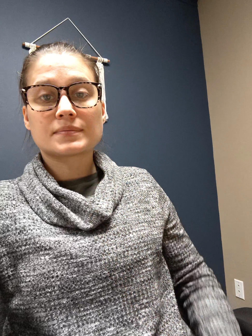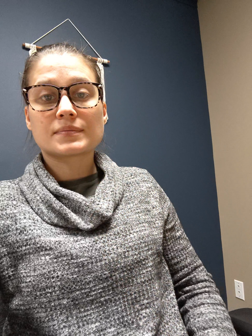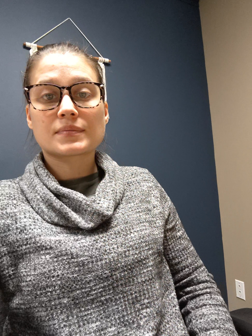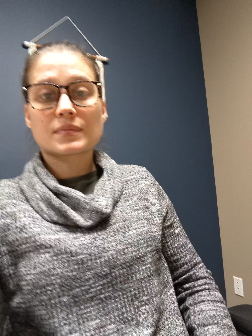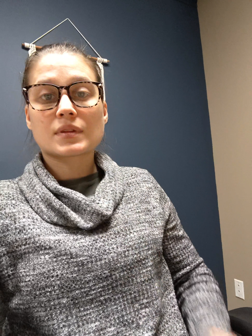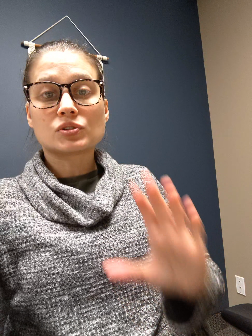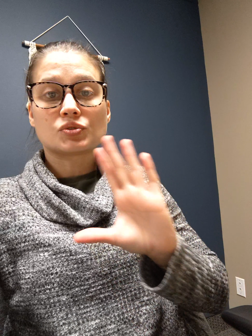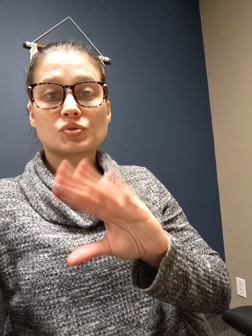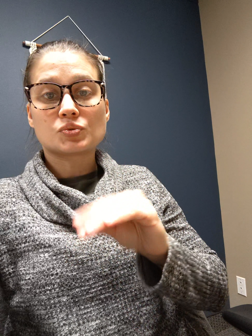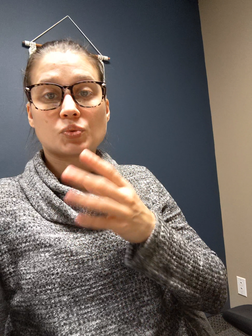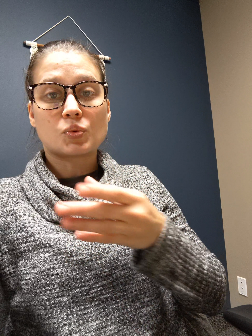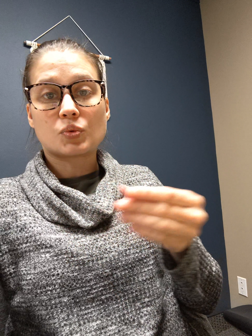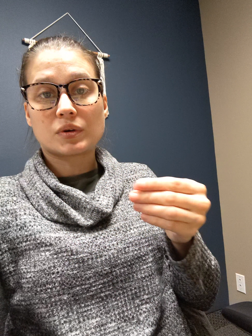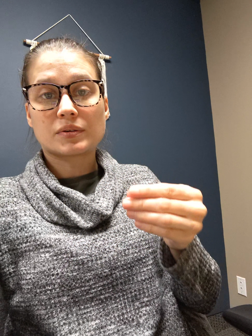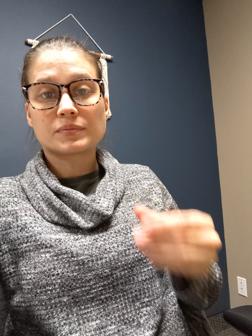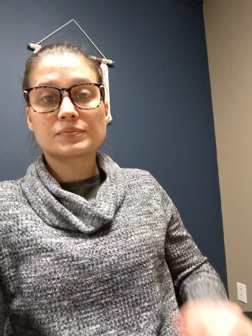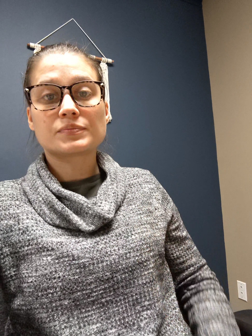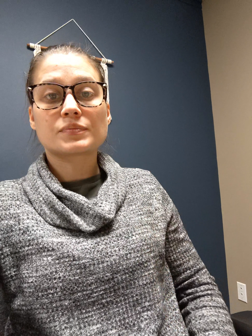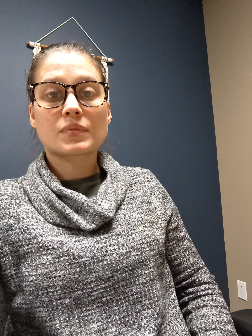story